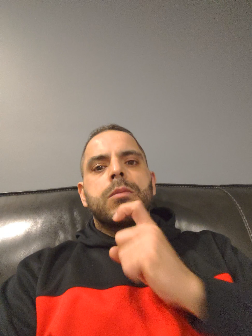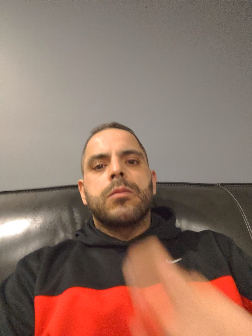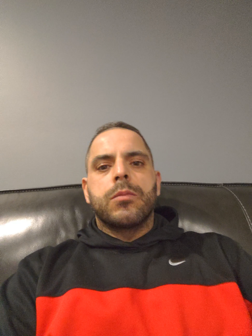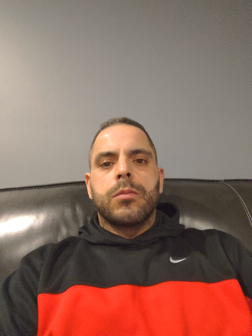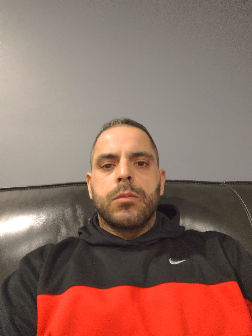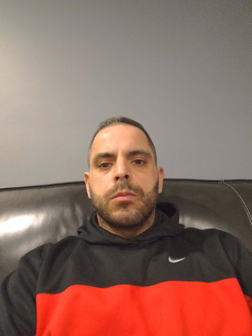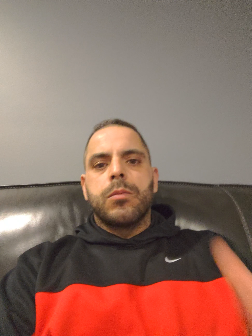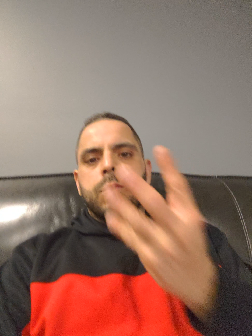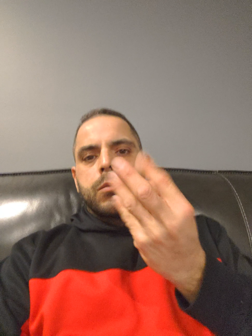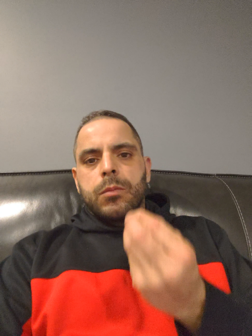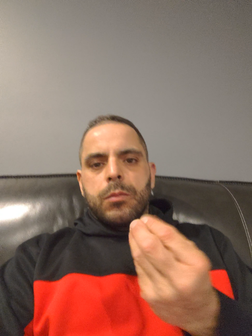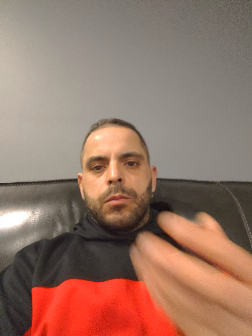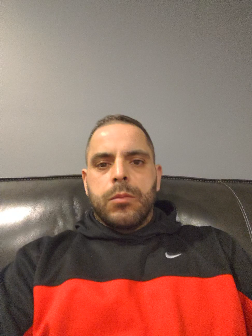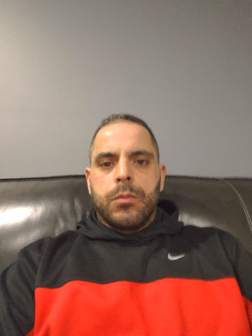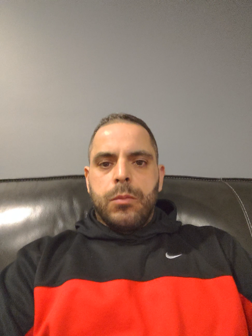wet